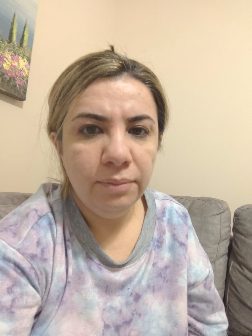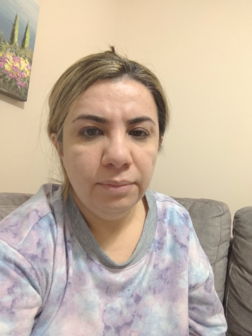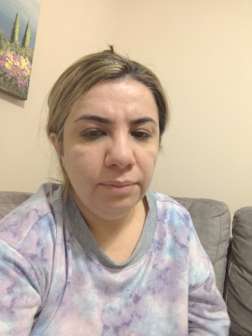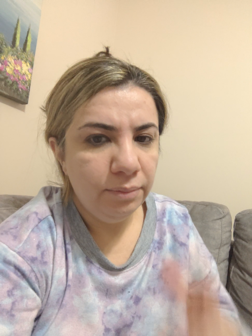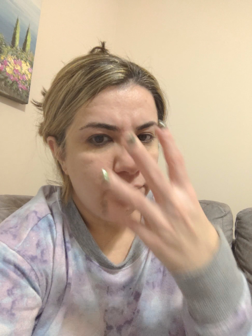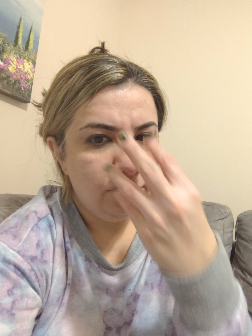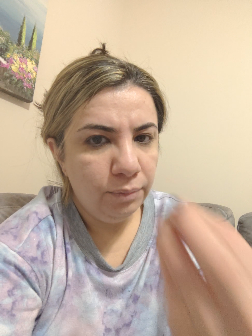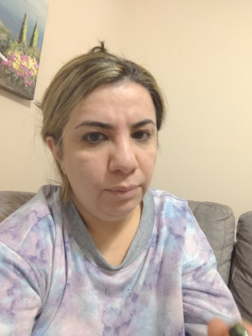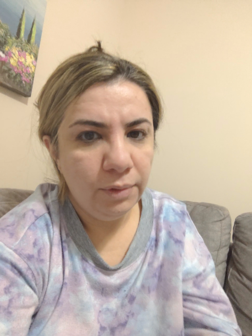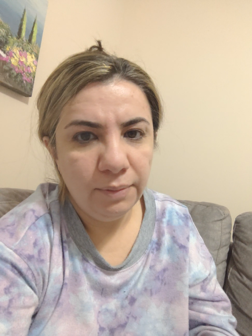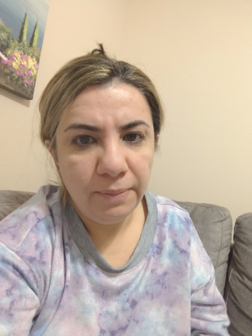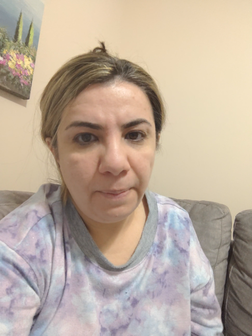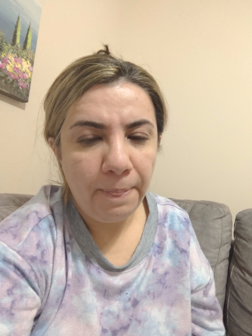wolf